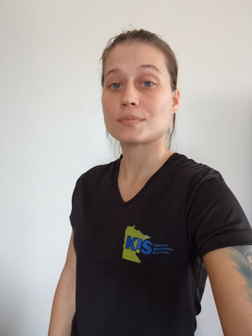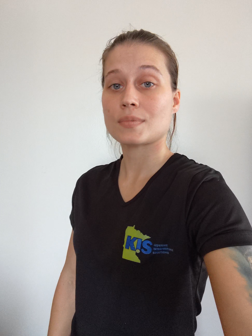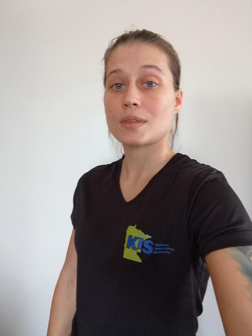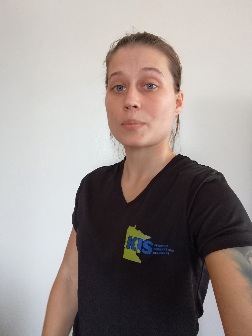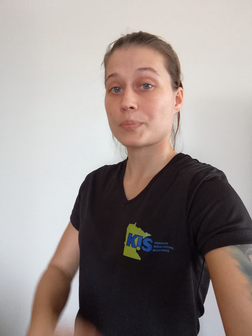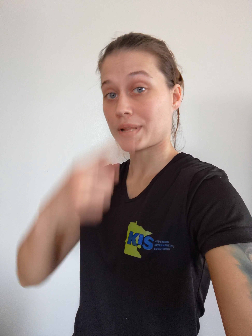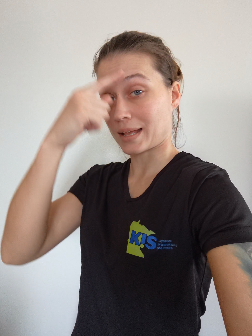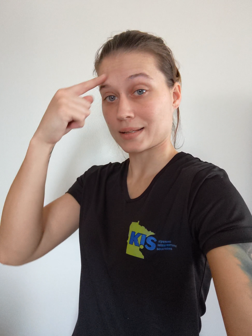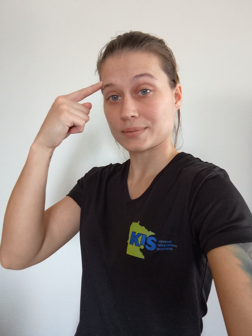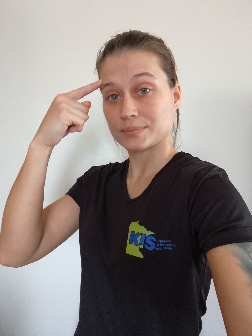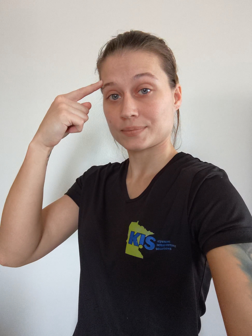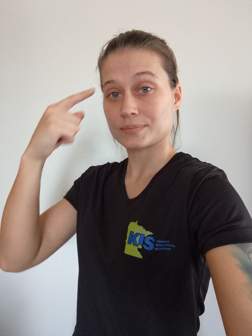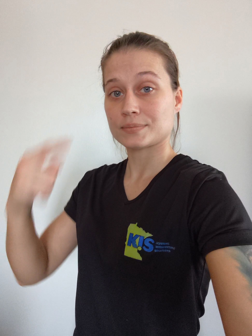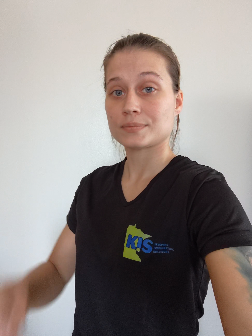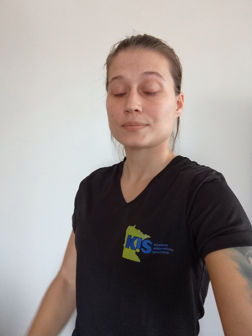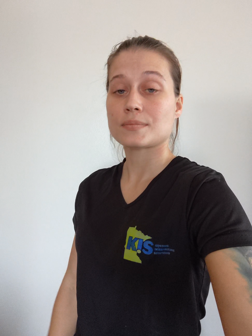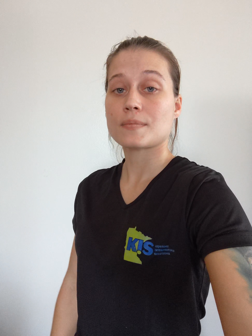black